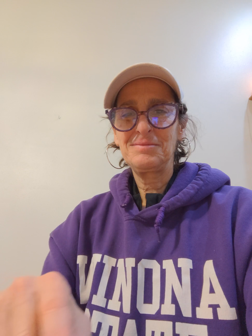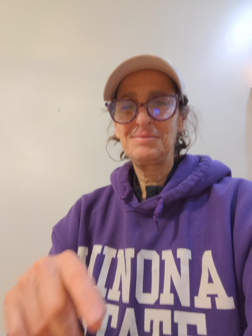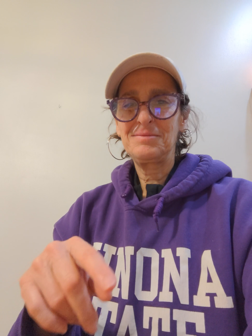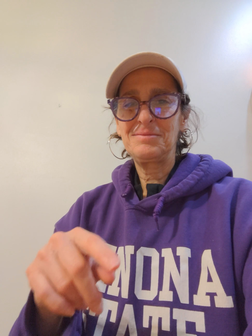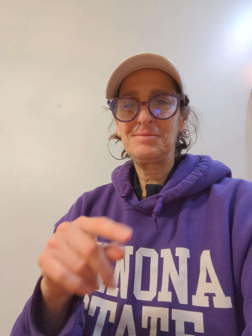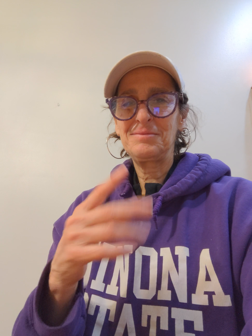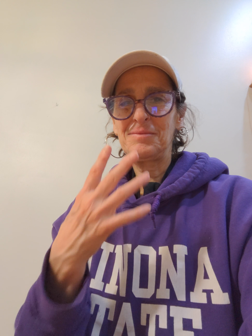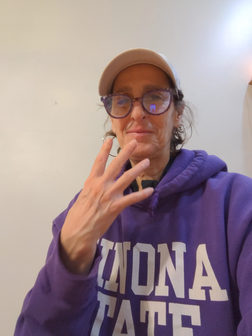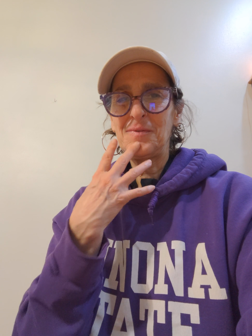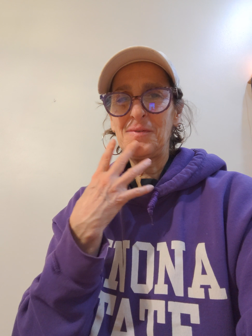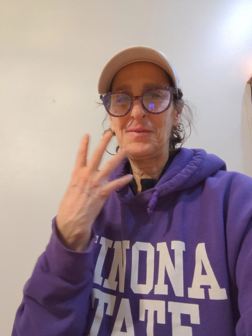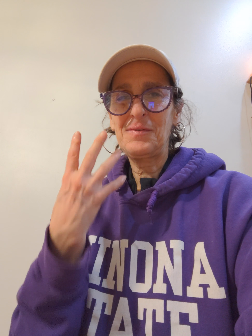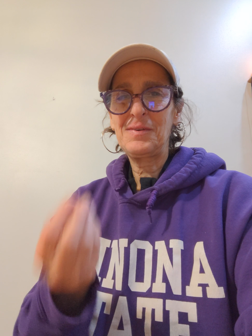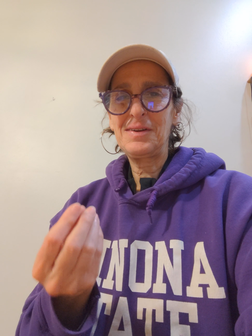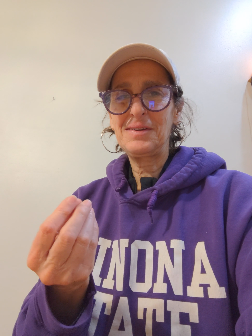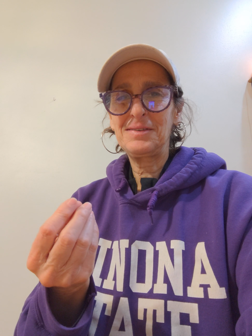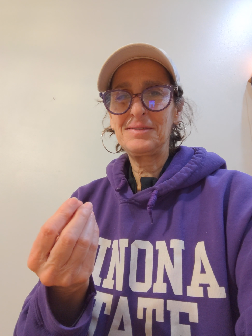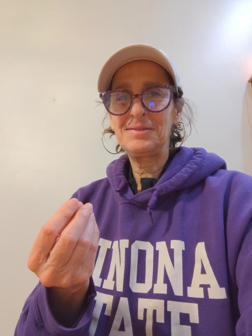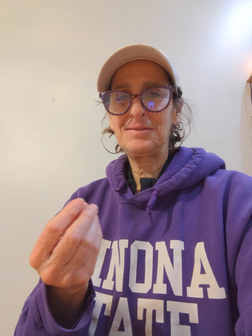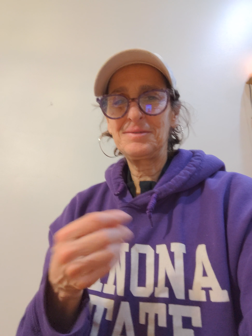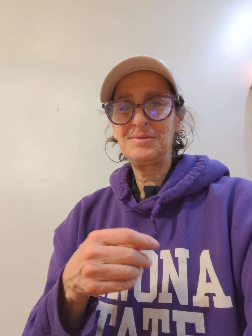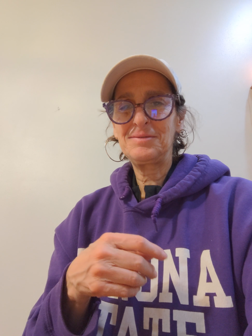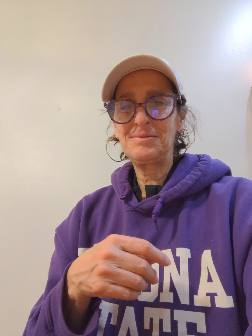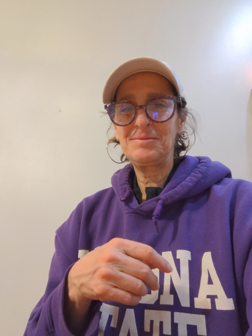wet